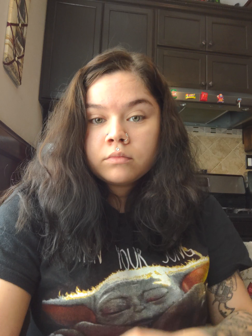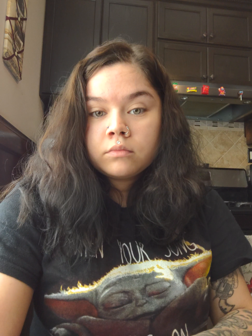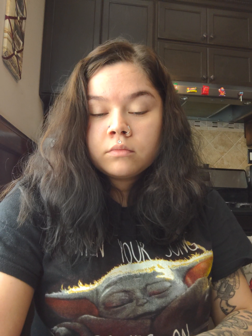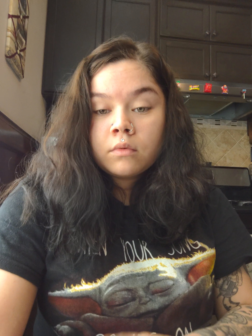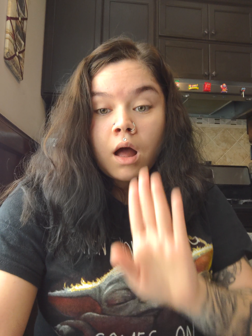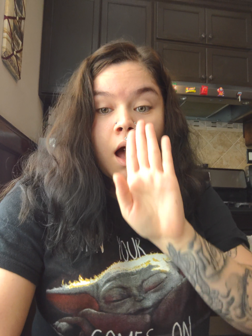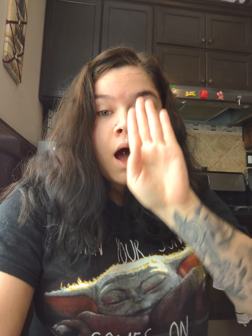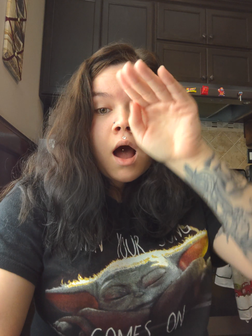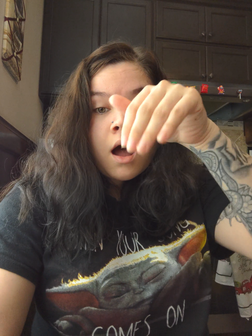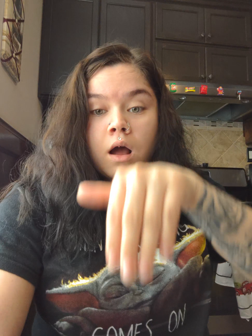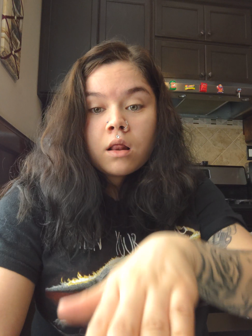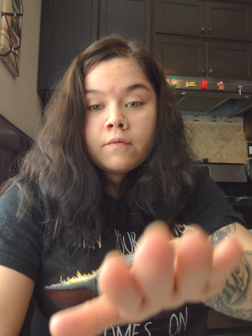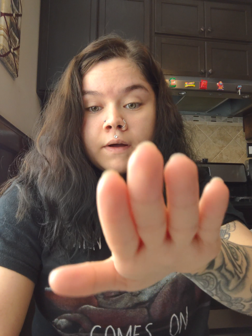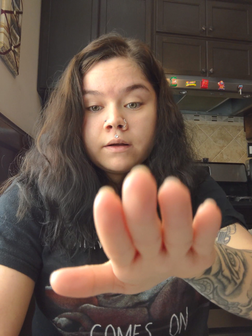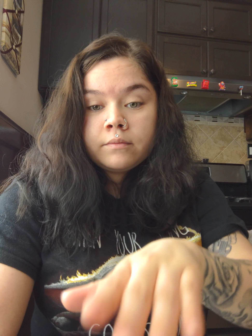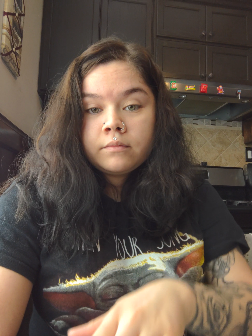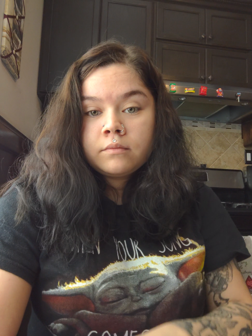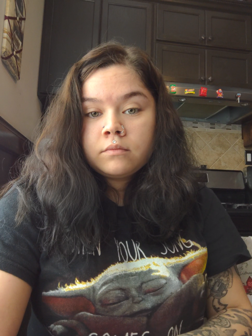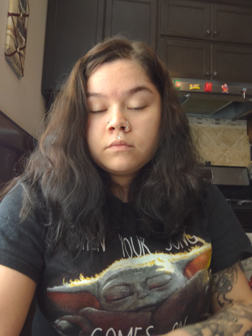elephant